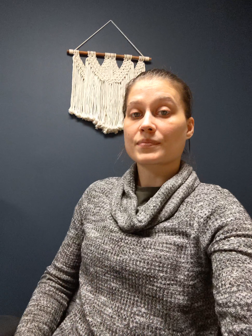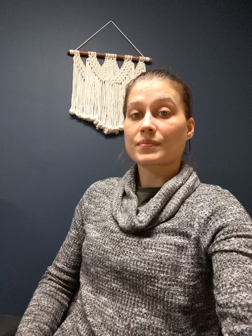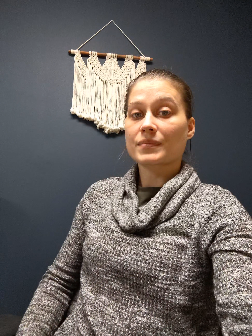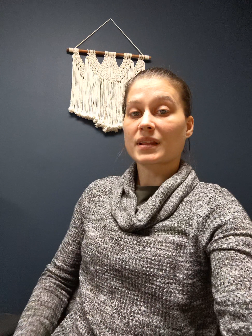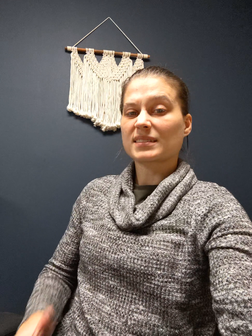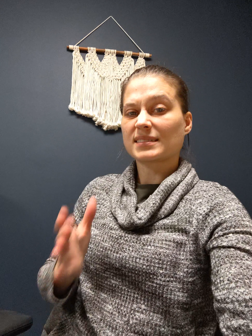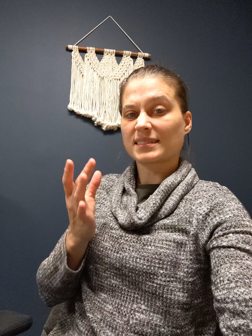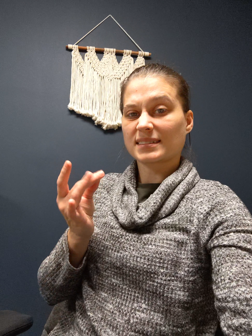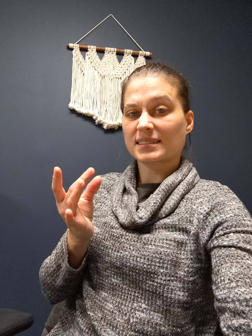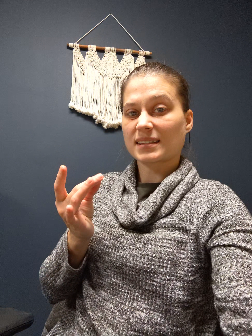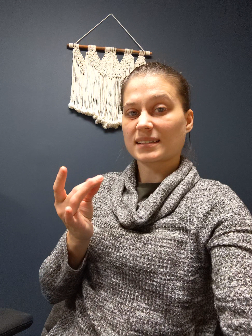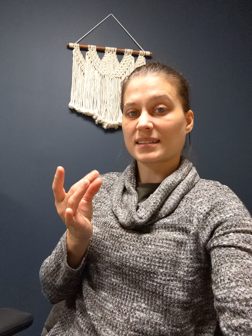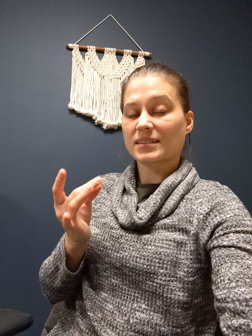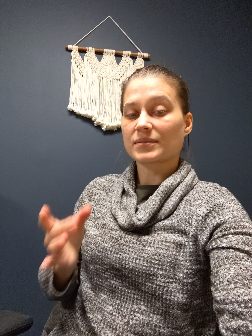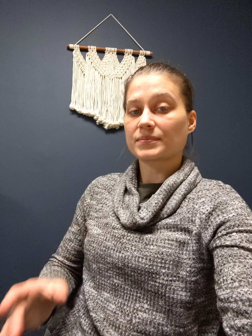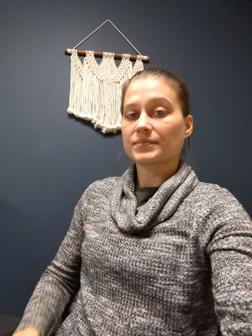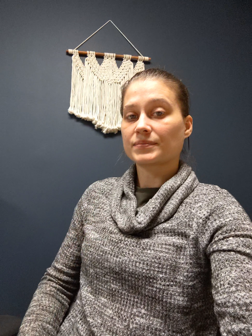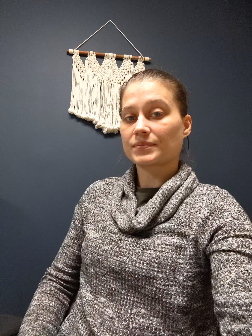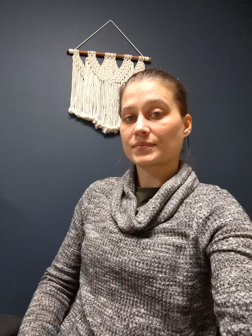sticky